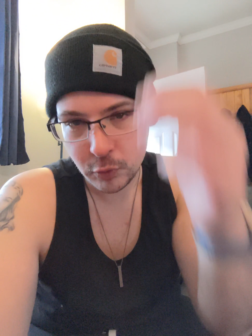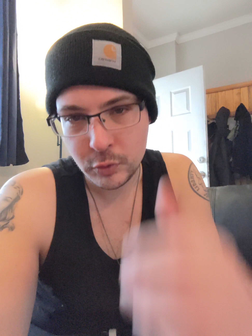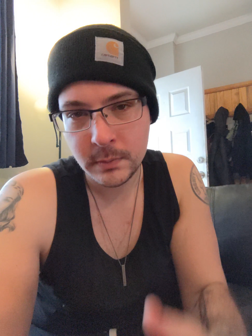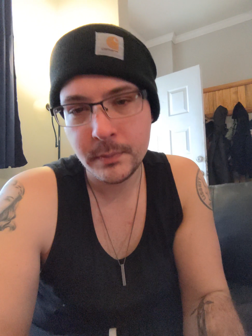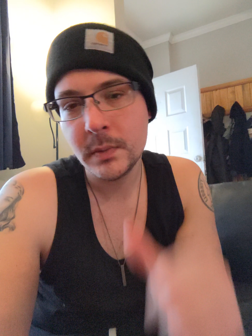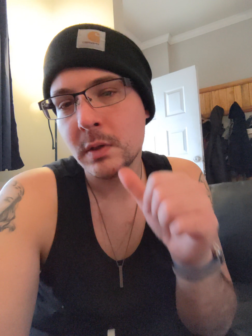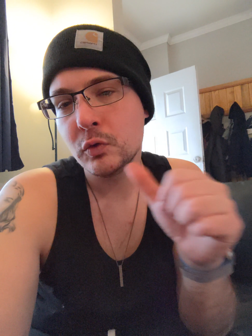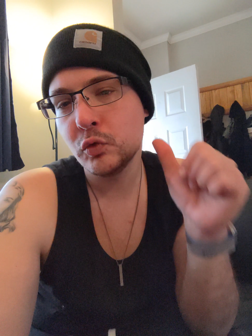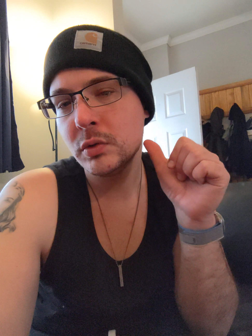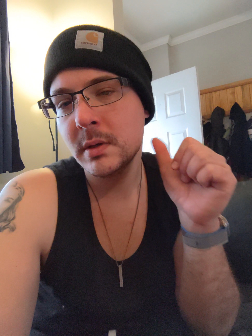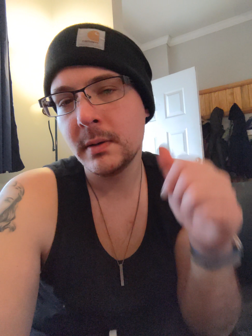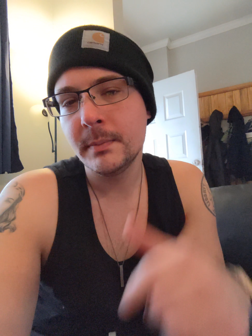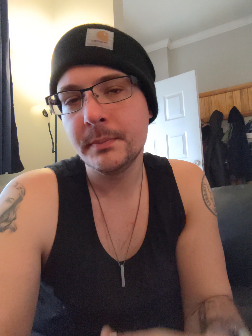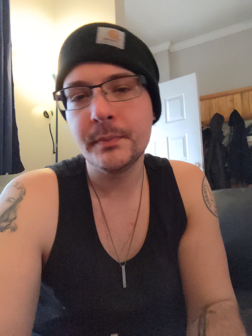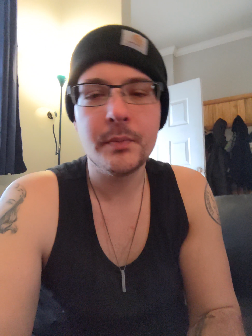yesterday